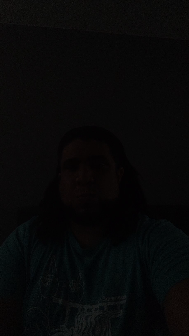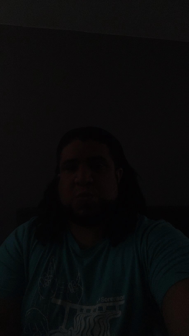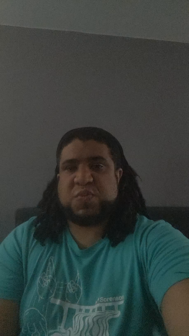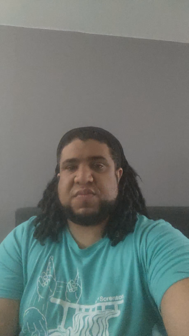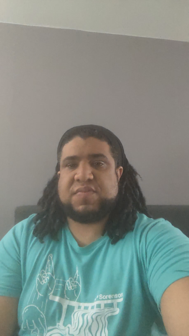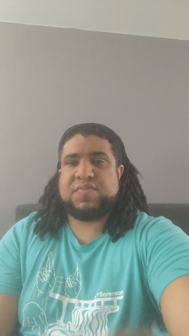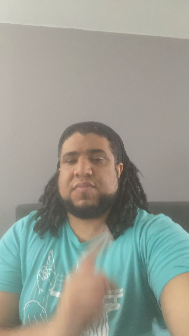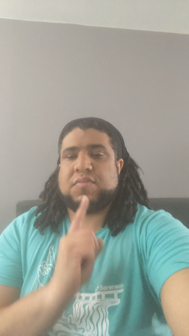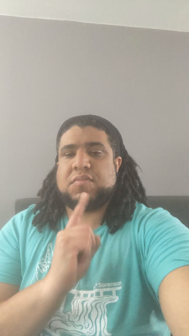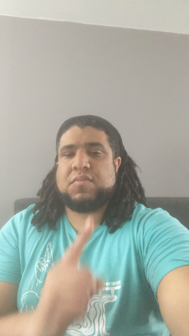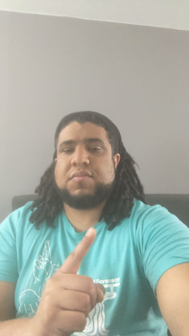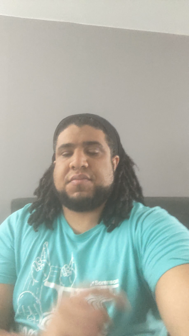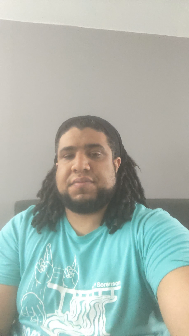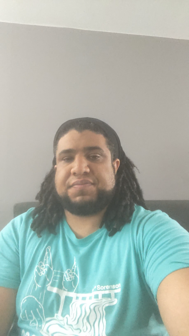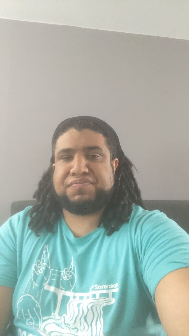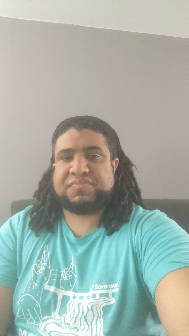is